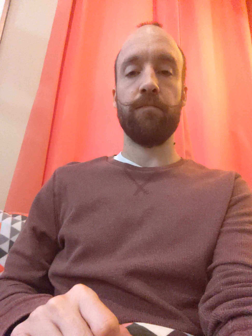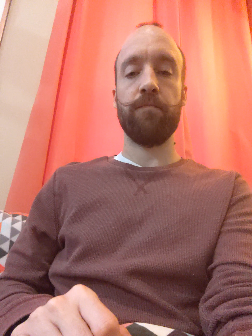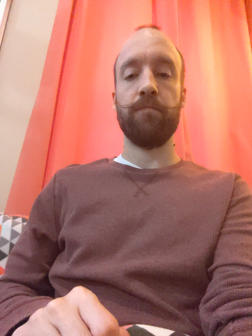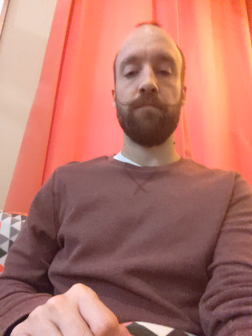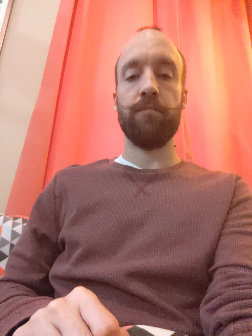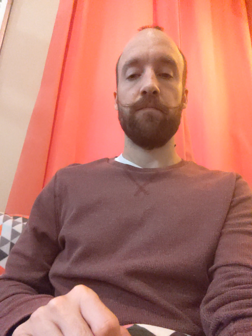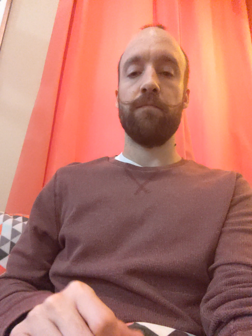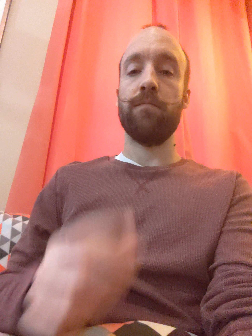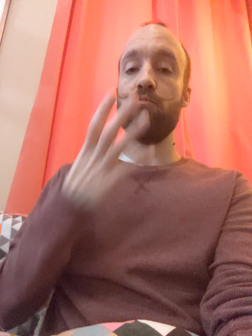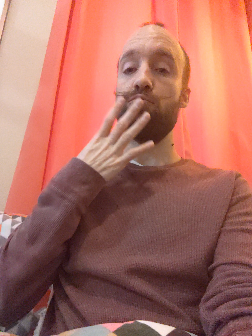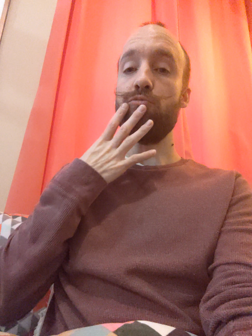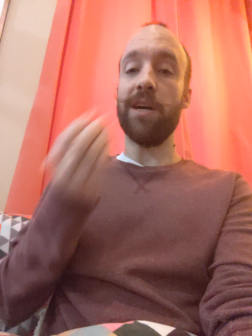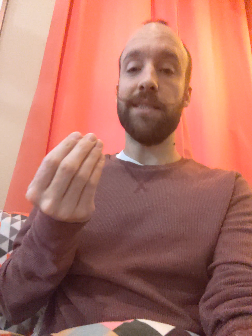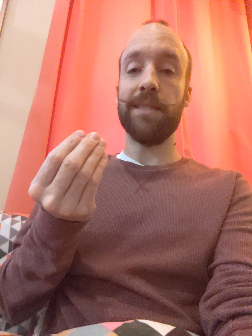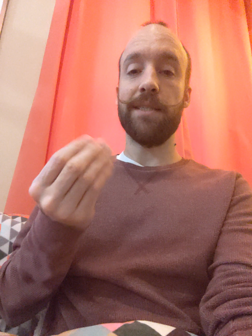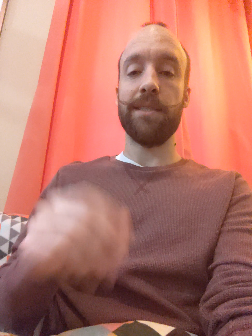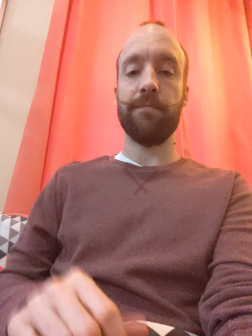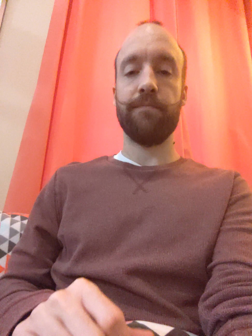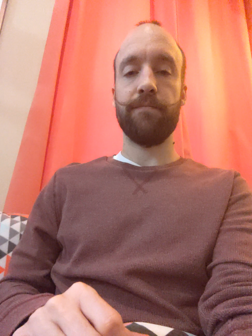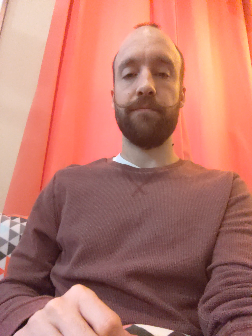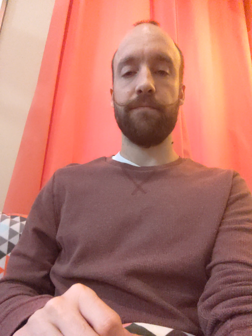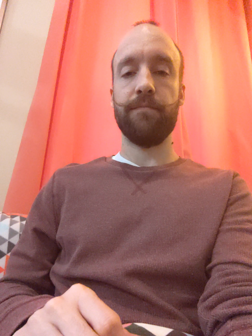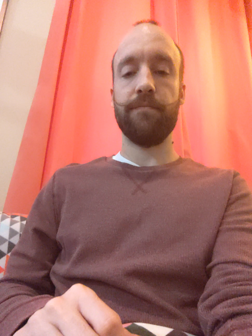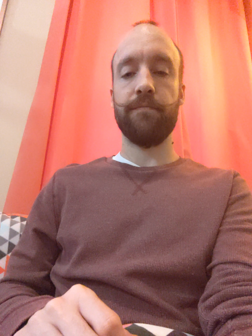wet